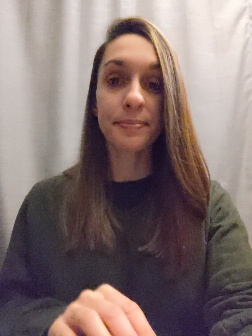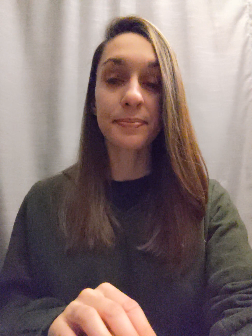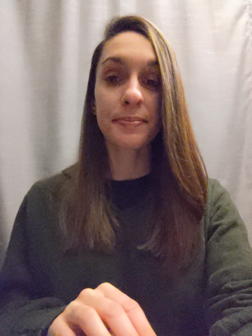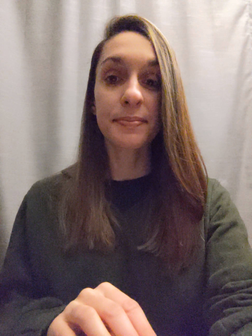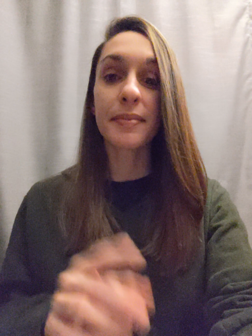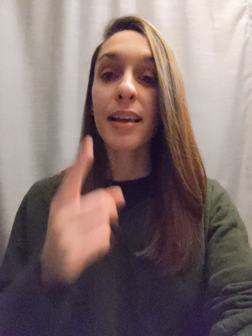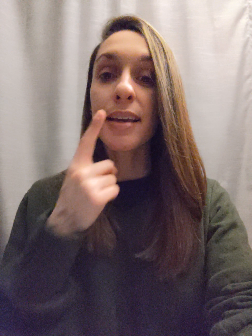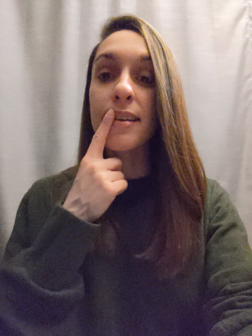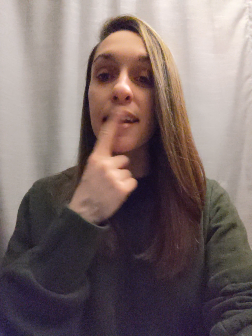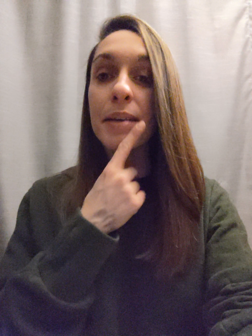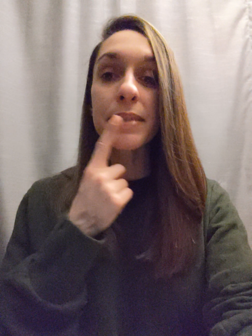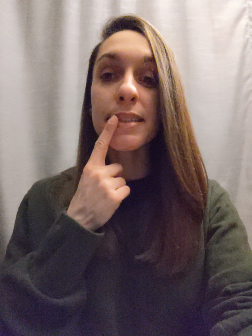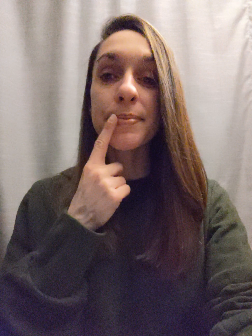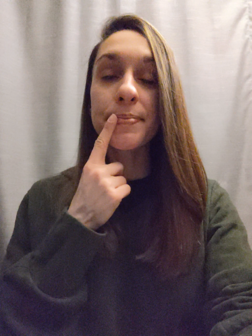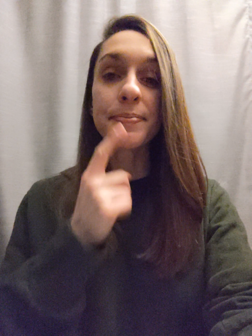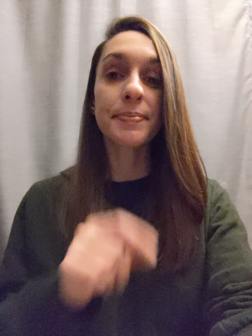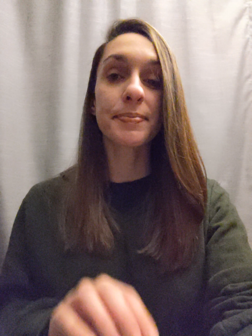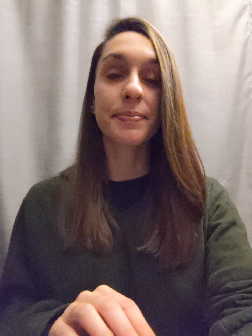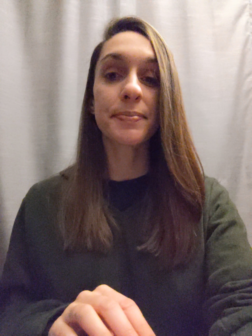lips